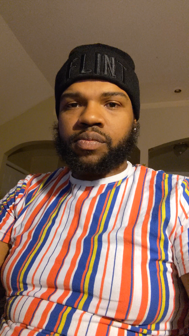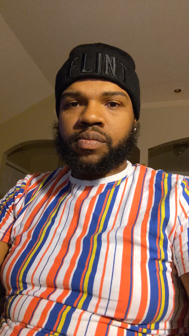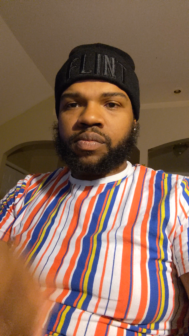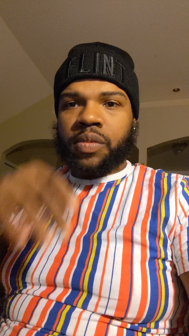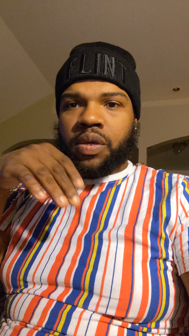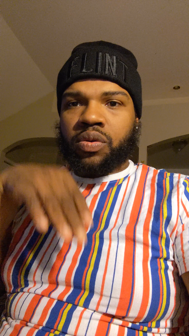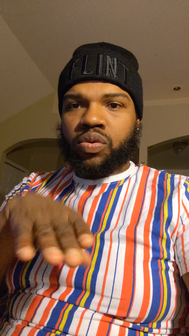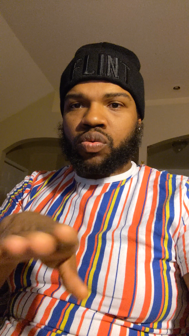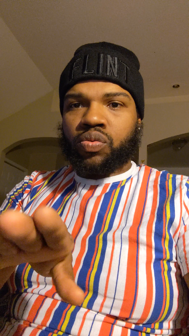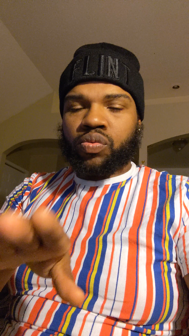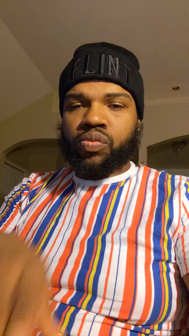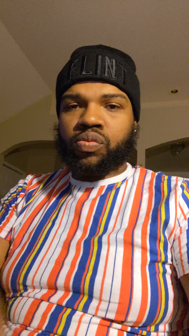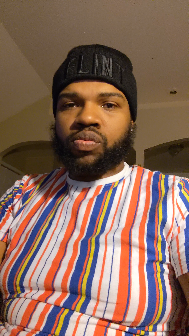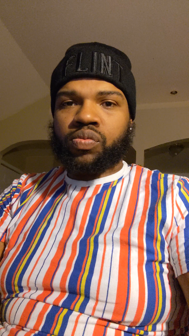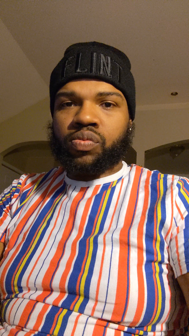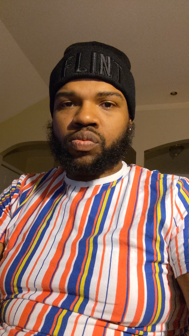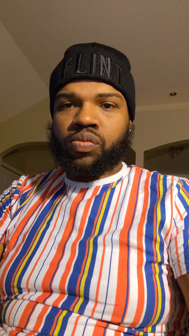enter